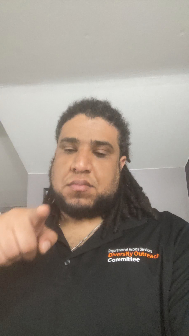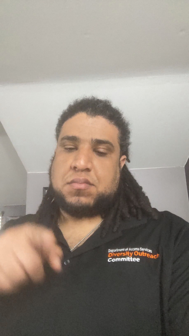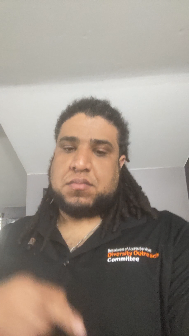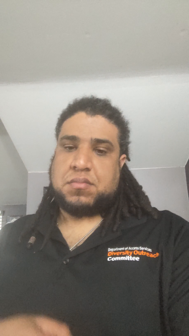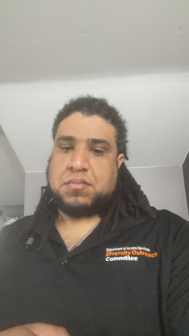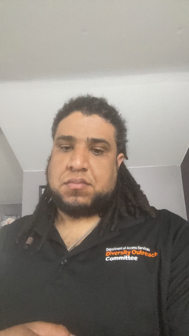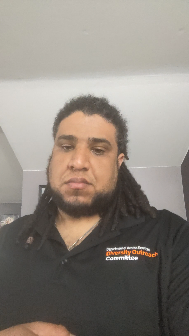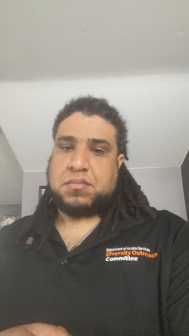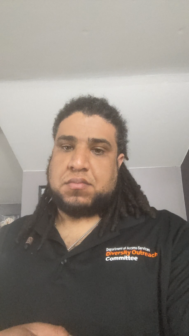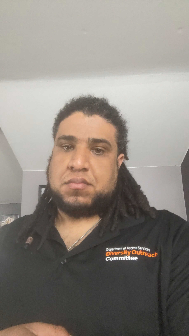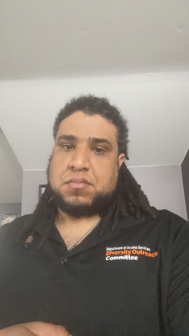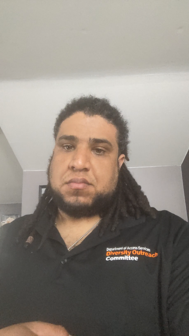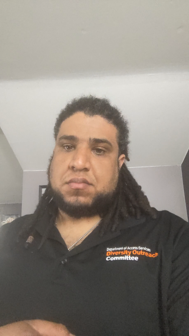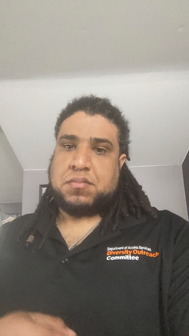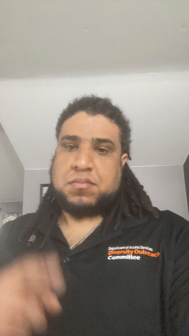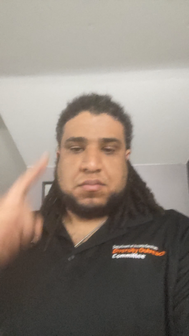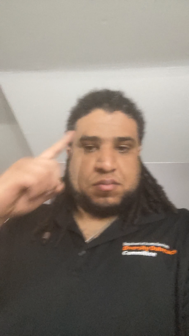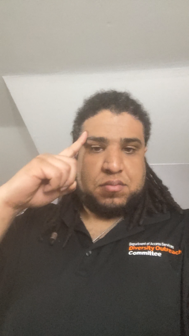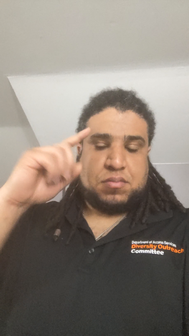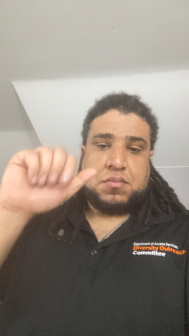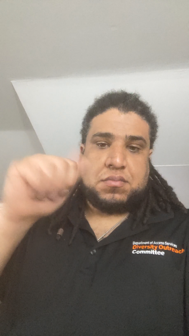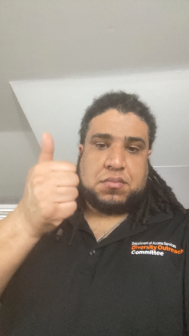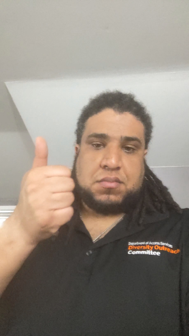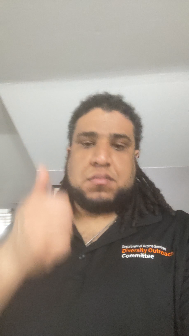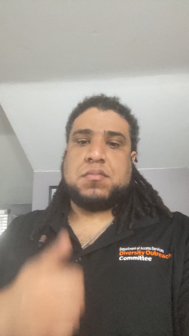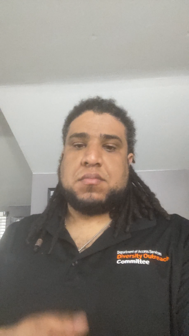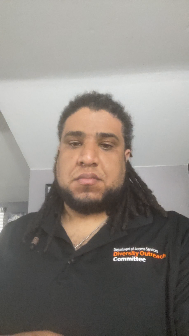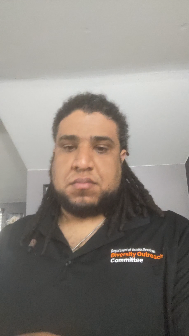dime